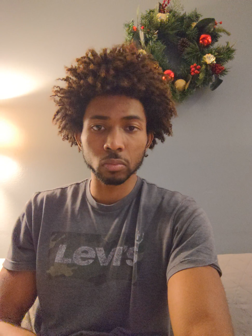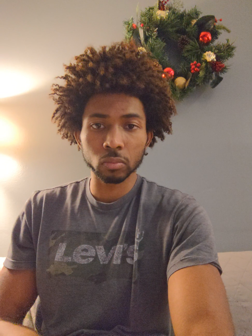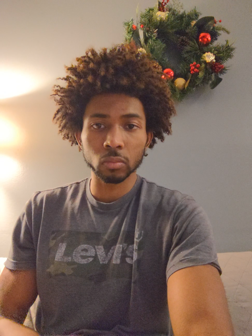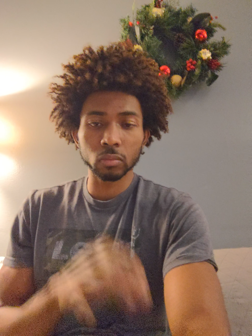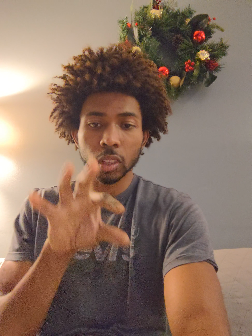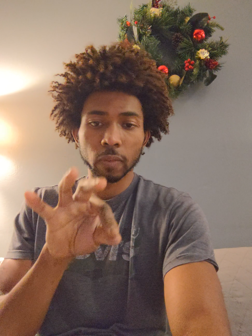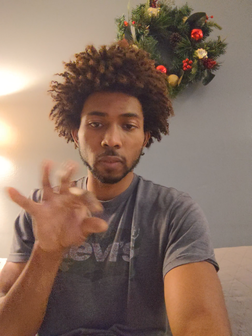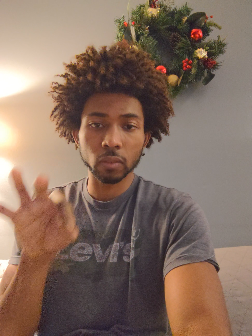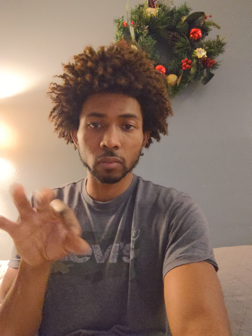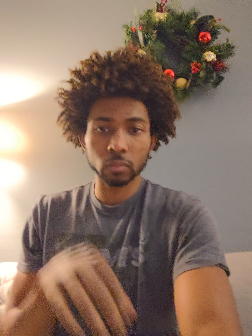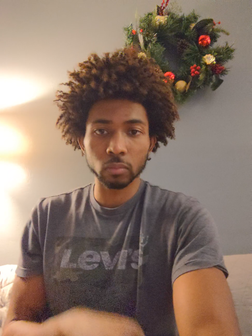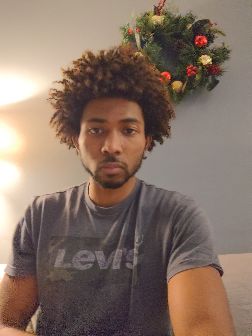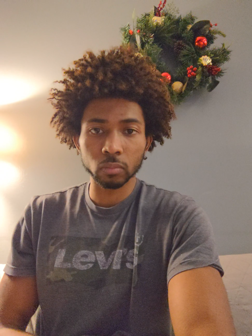french fries